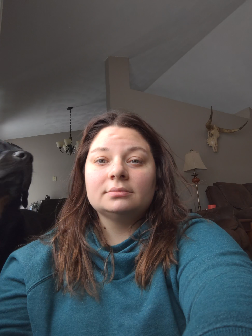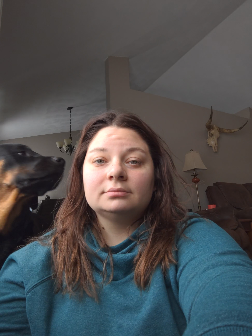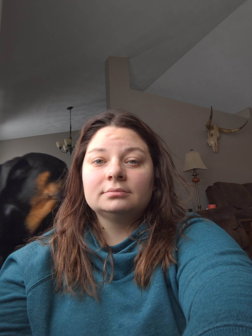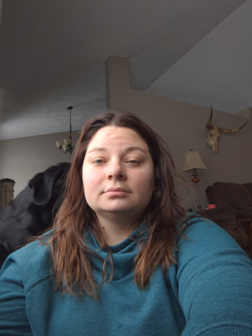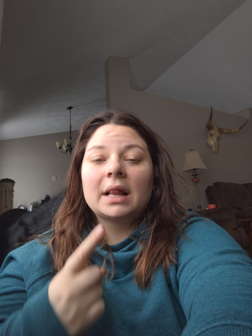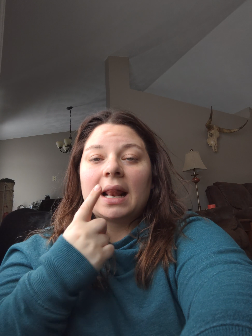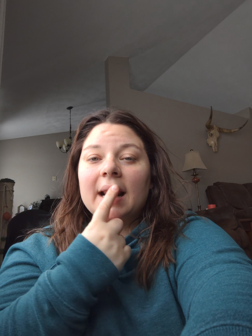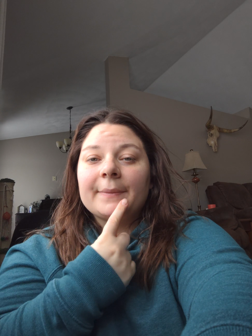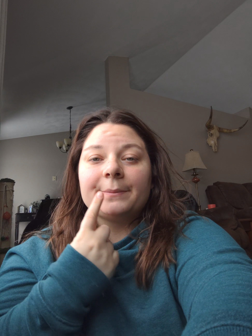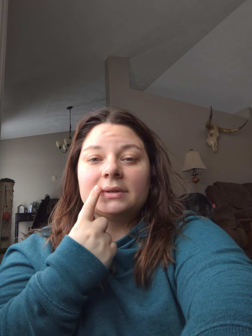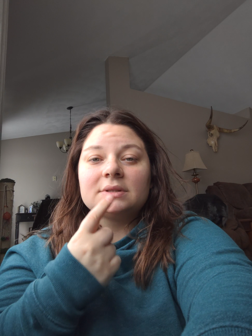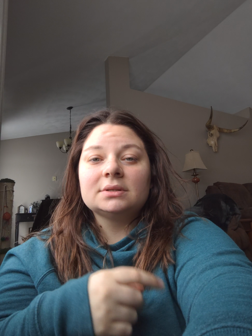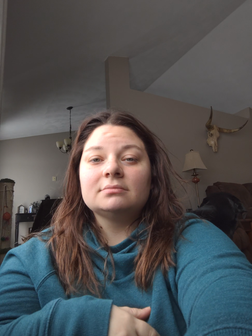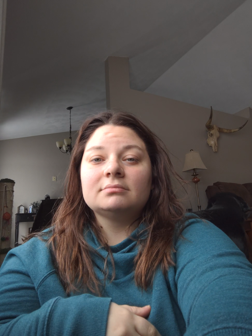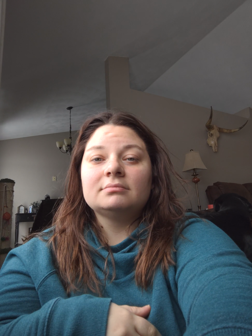lips